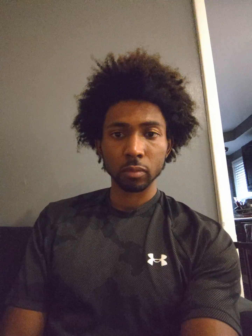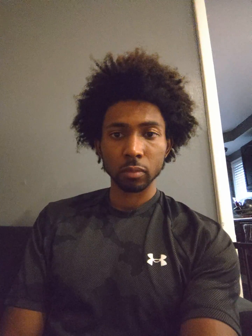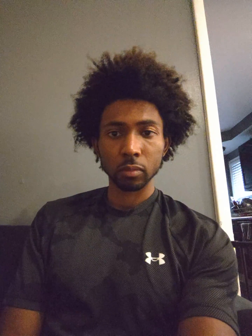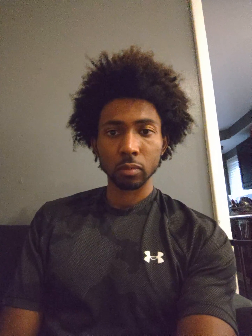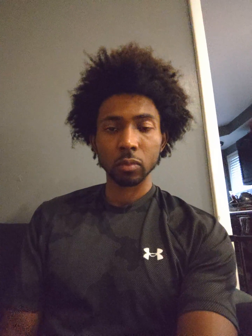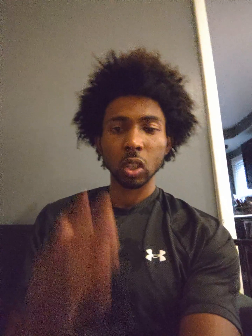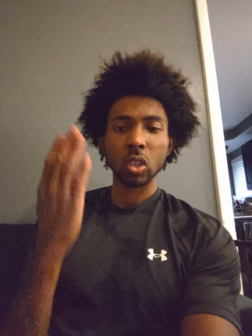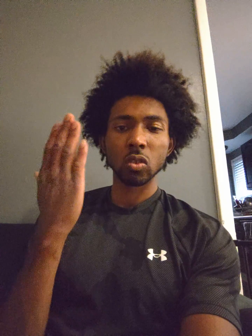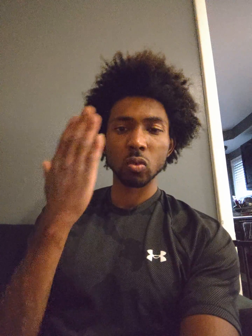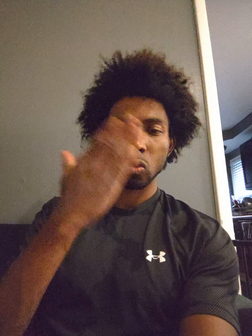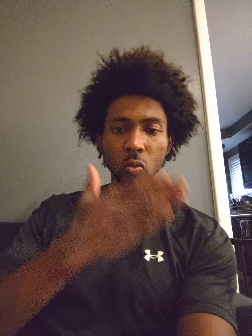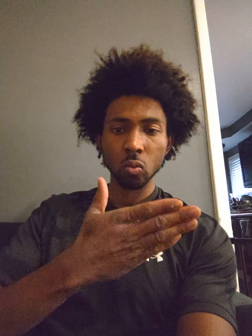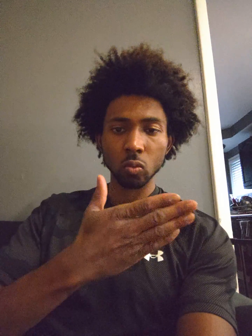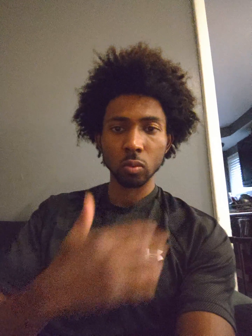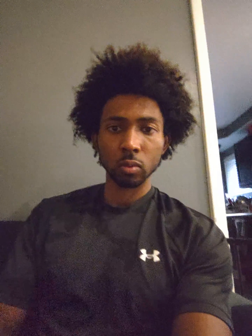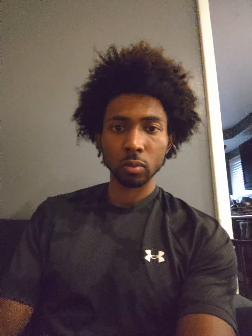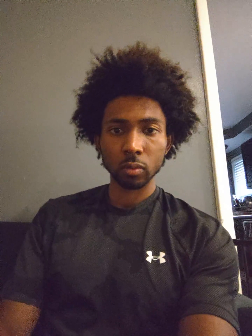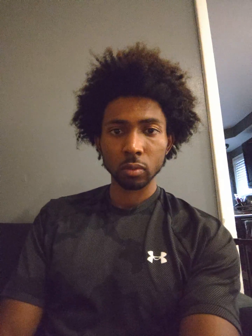dark